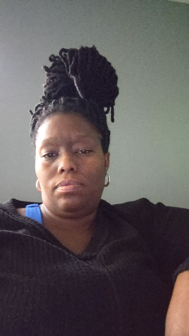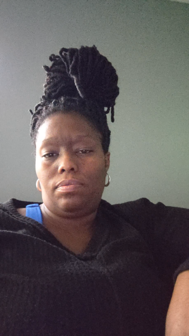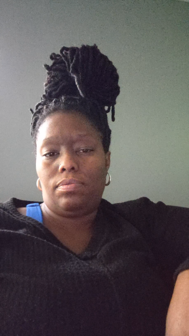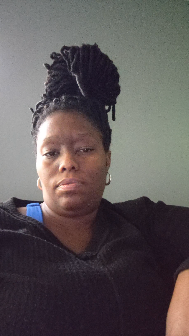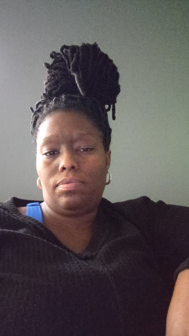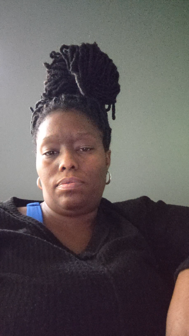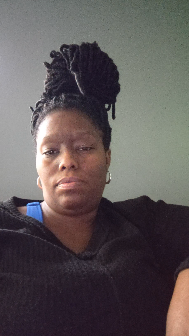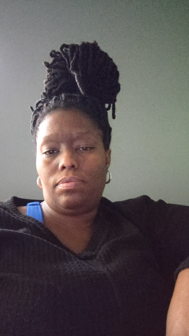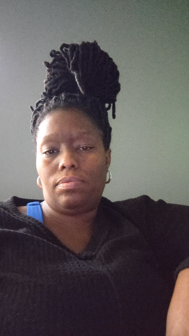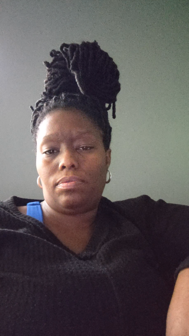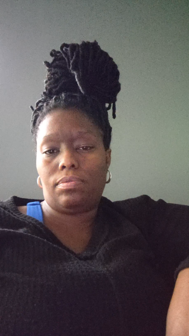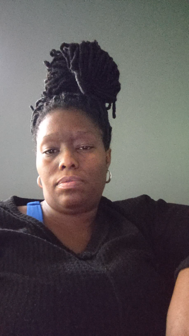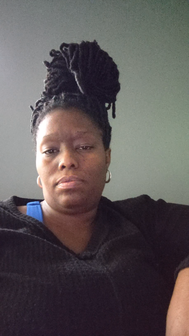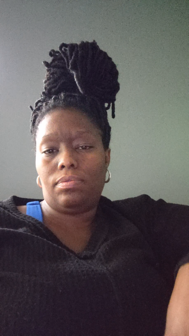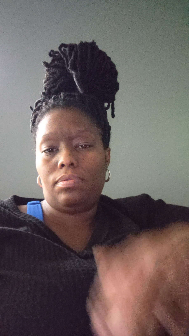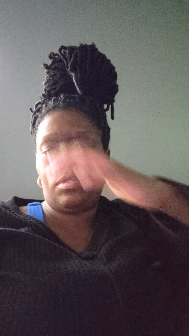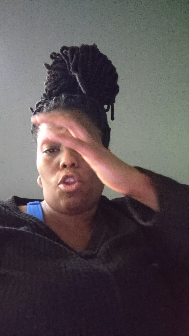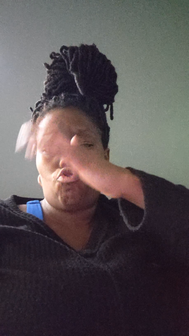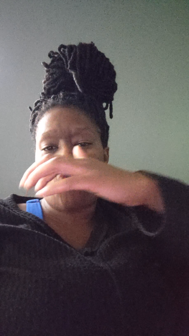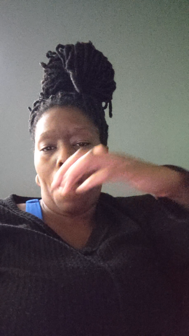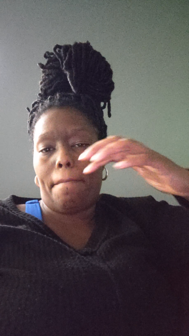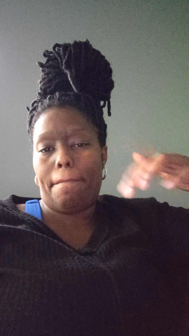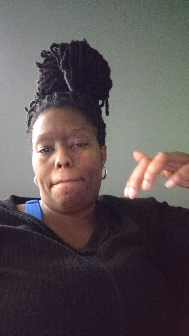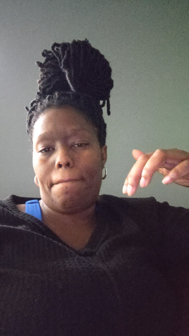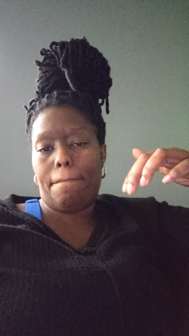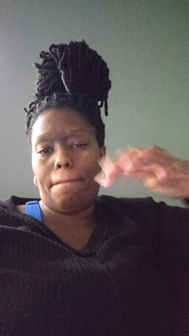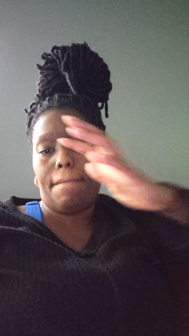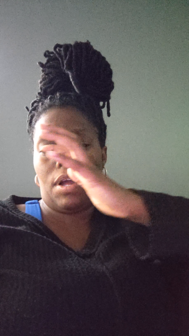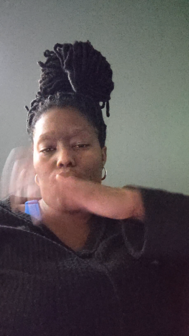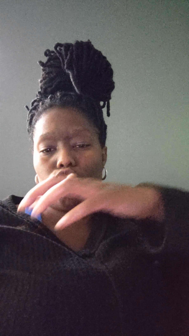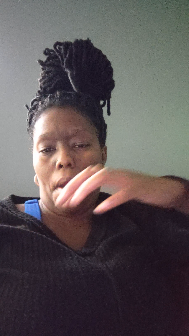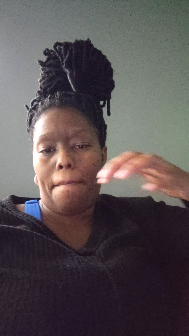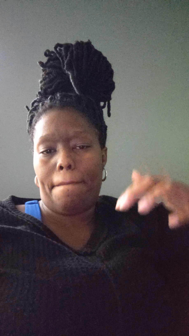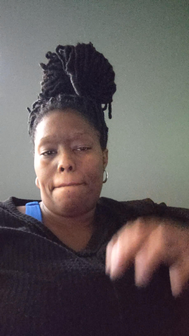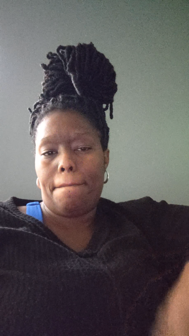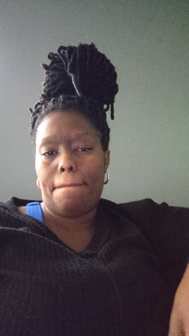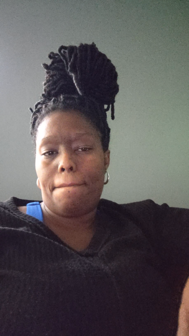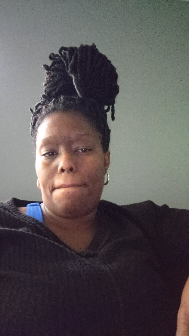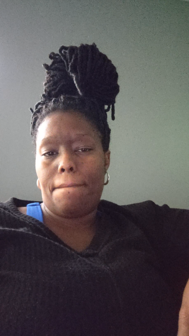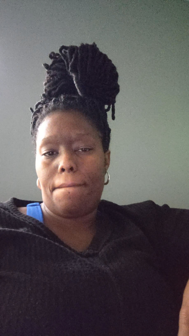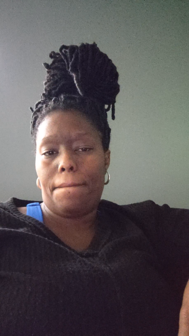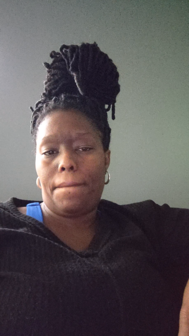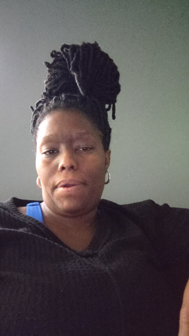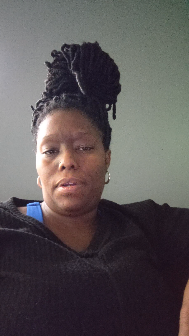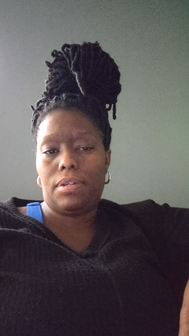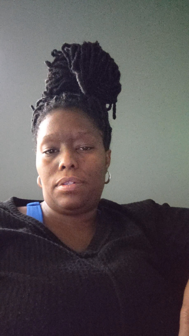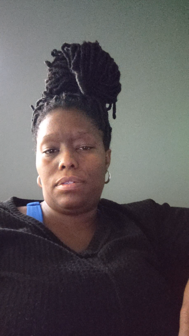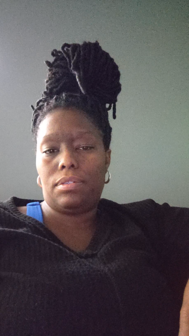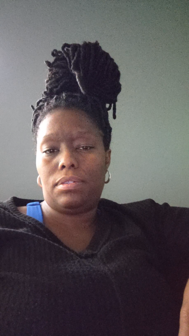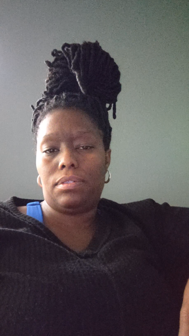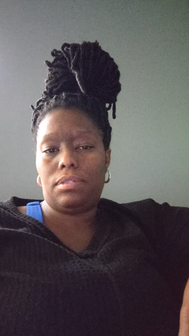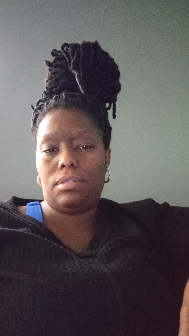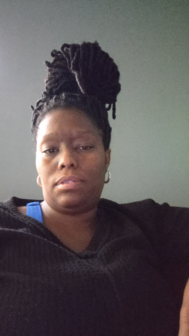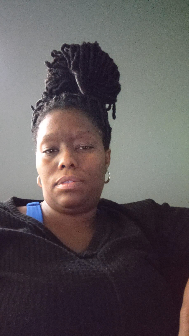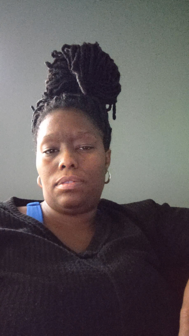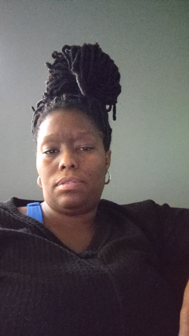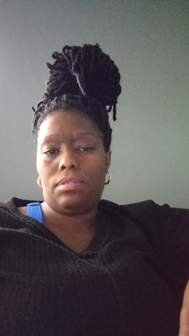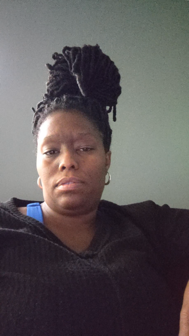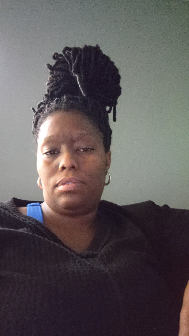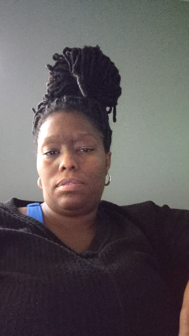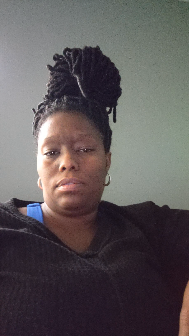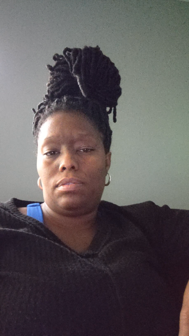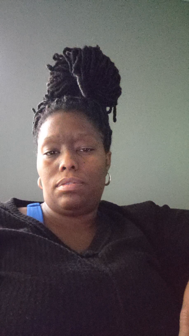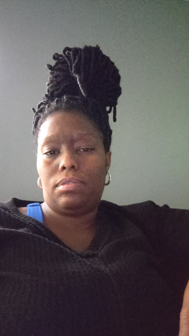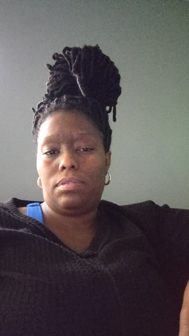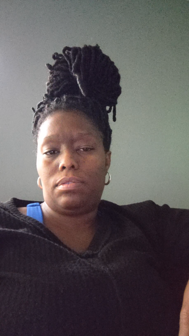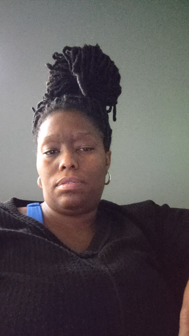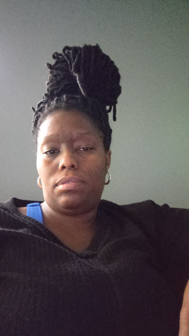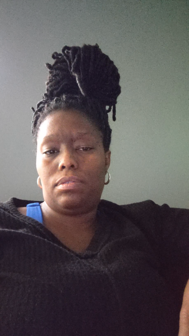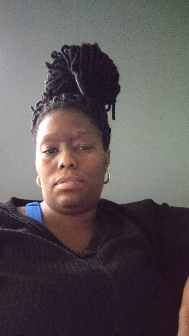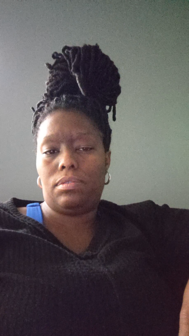grapes